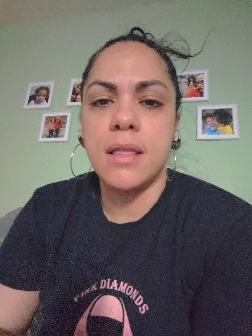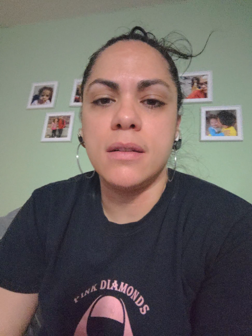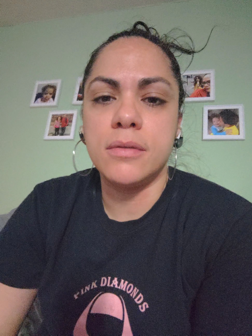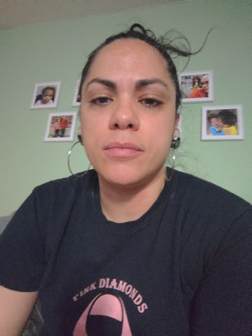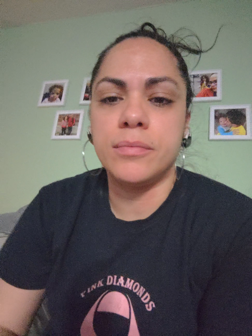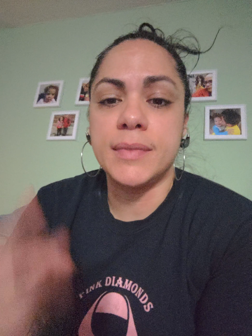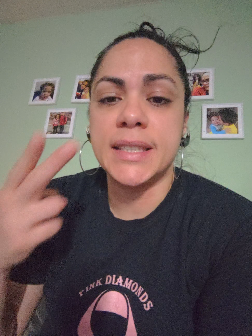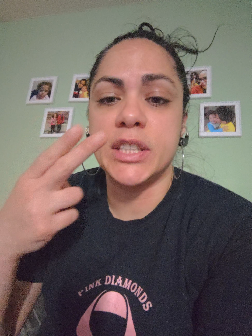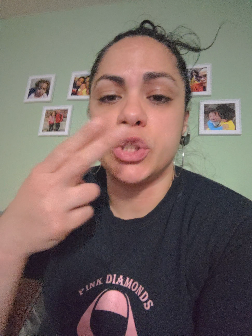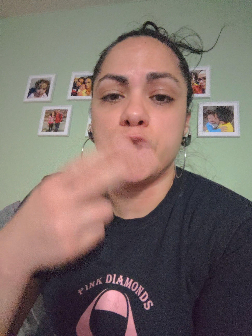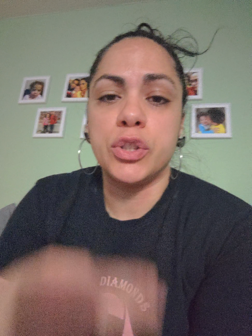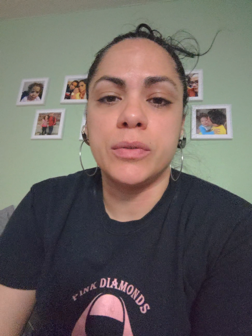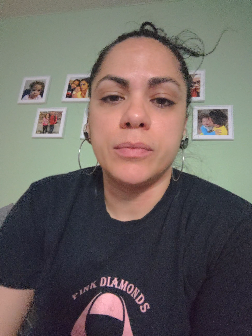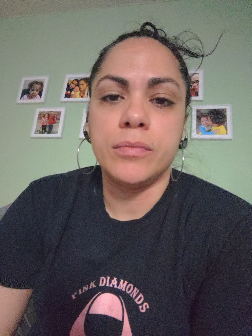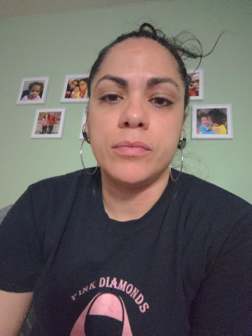scissors